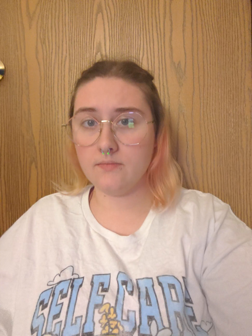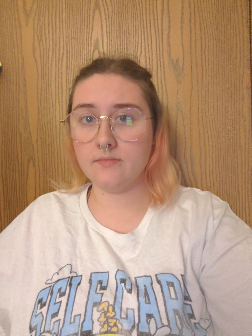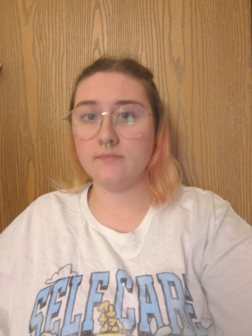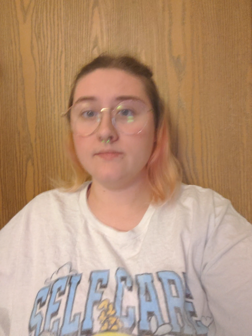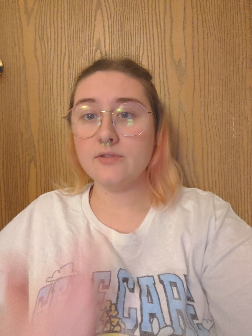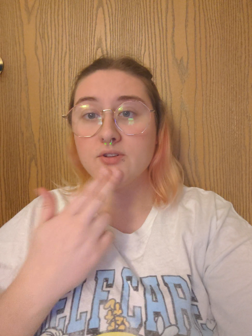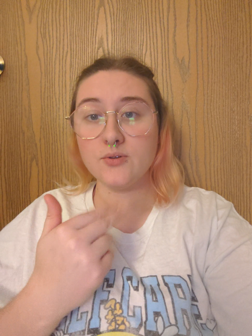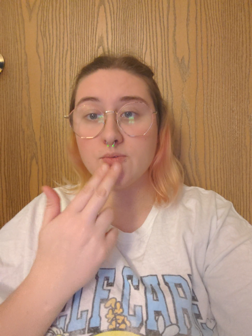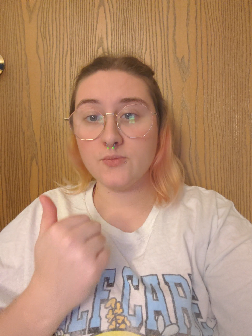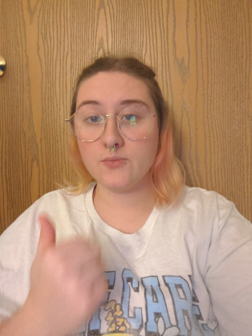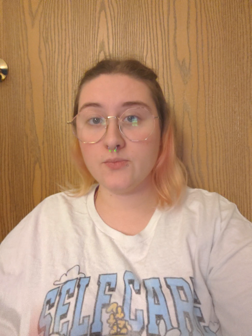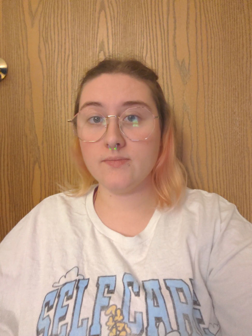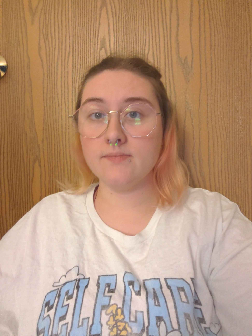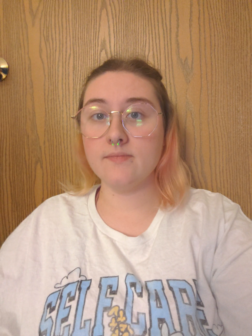cute